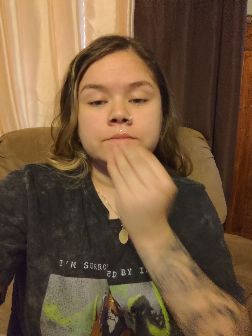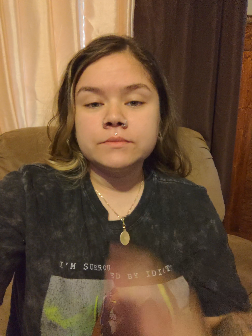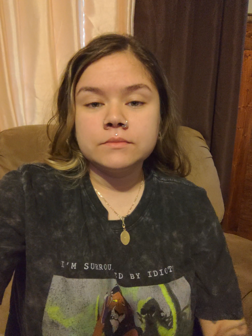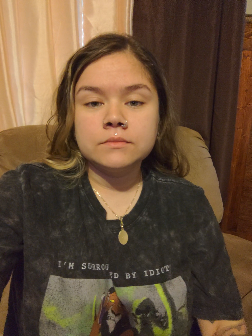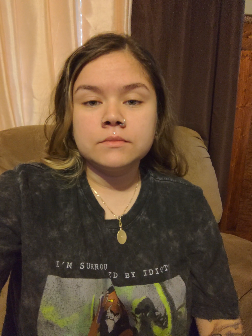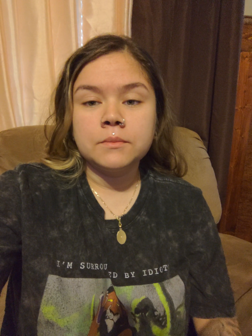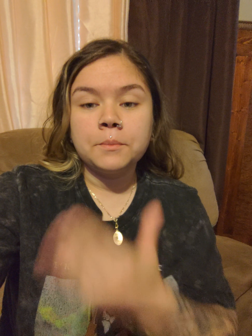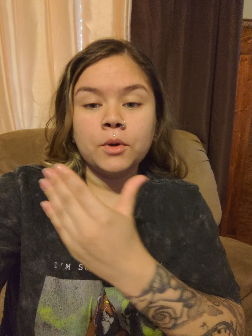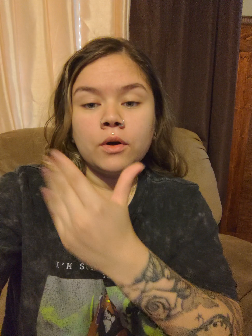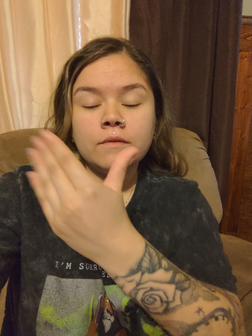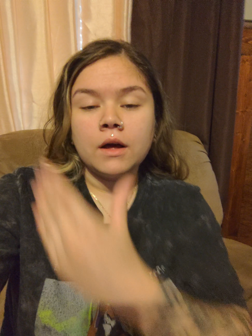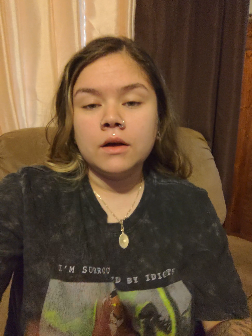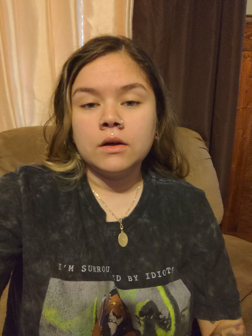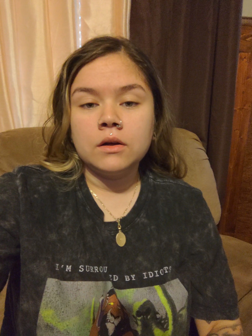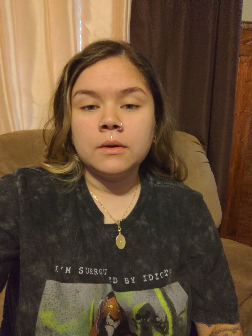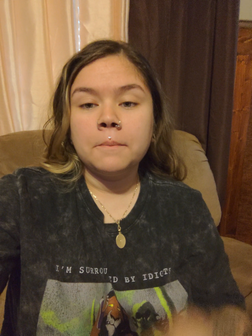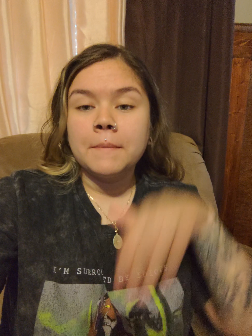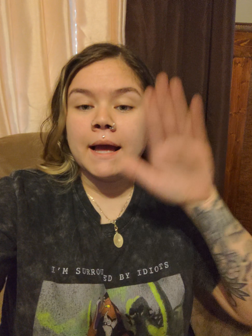butterfly